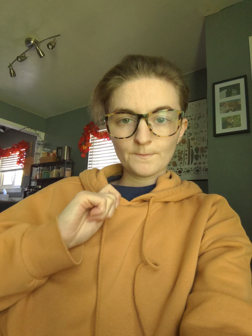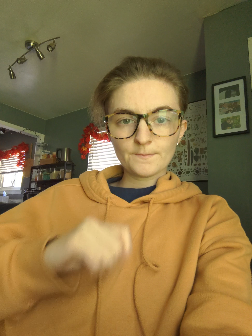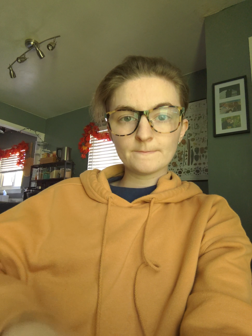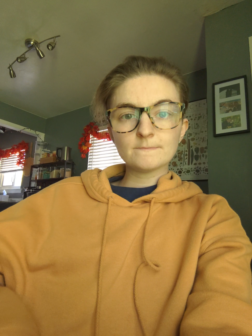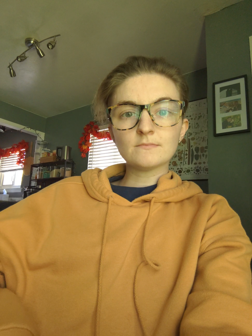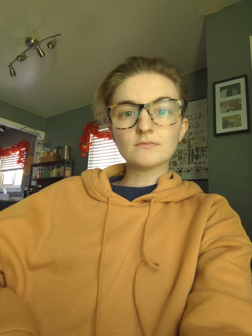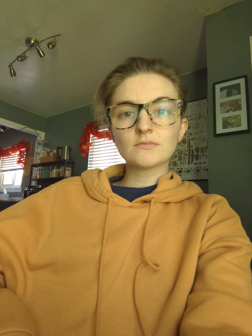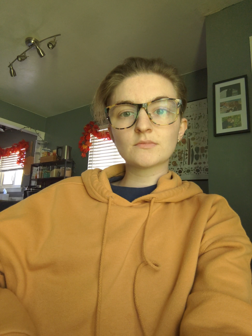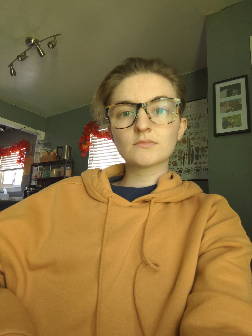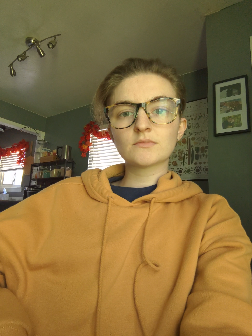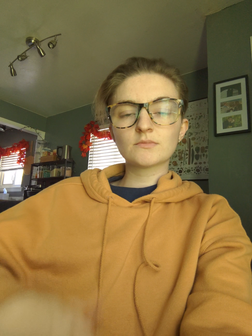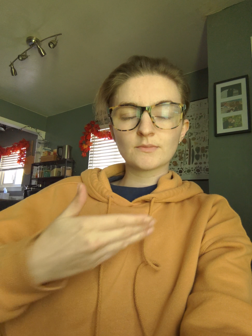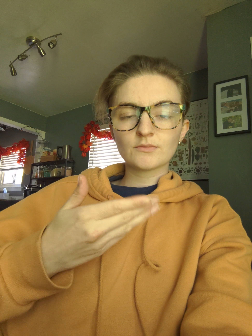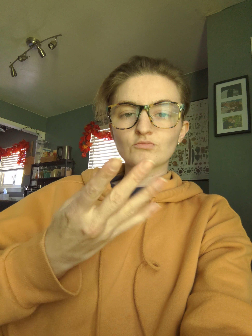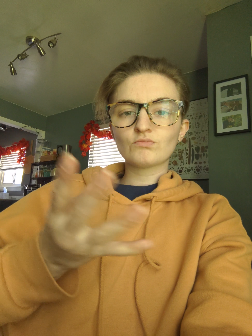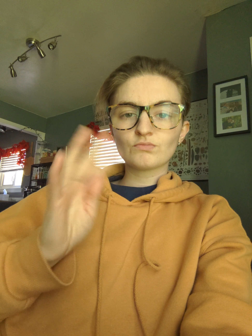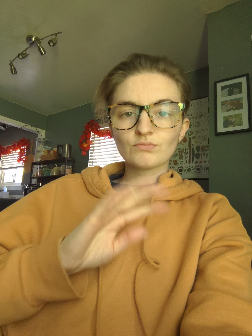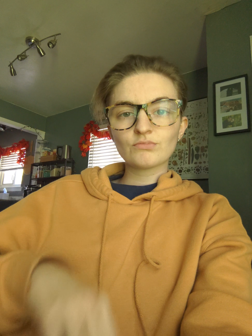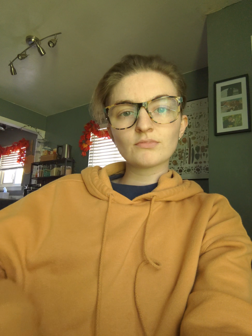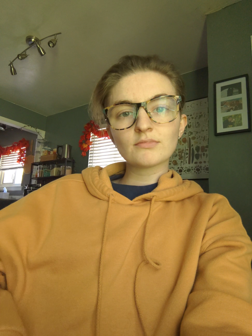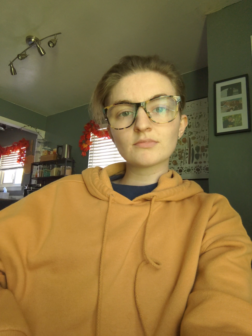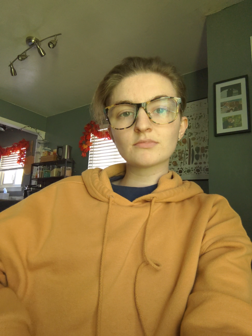crib